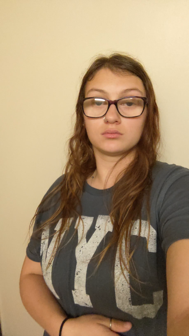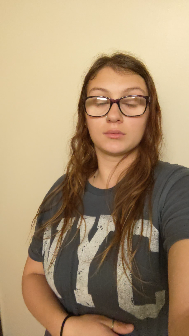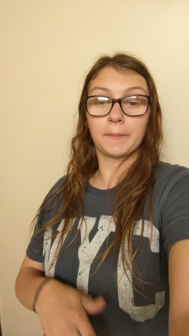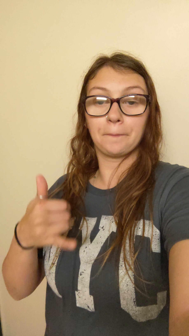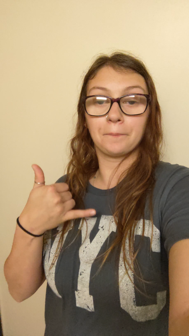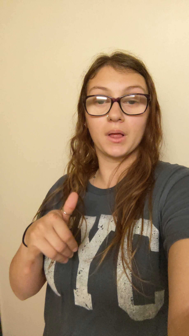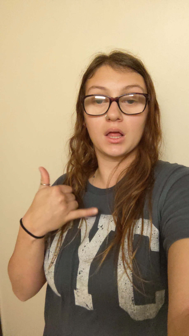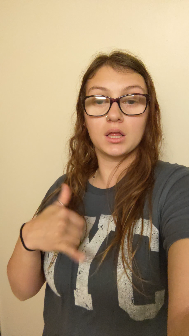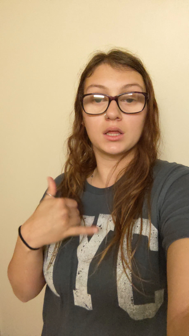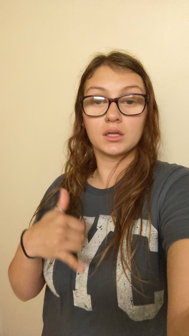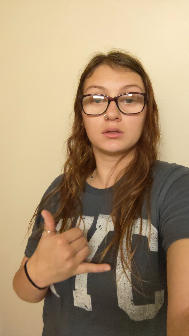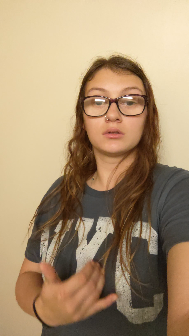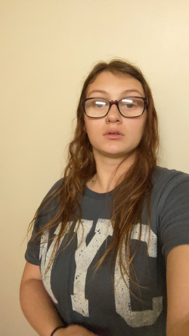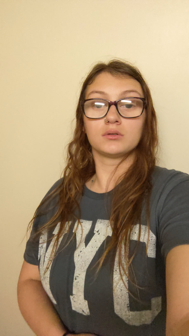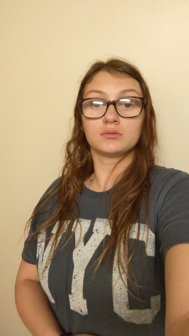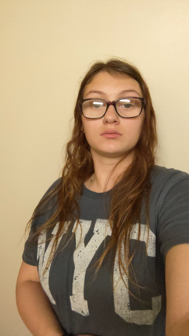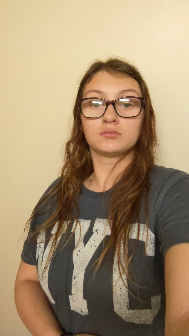play